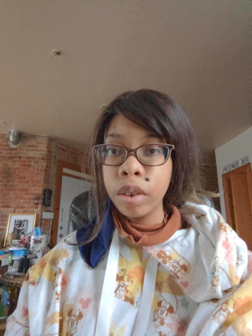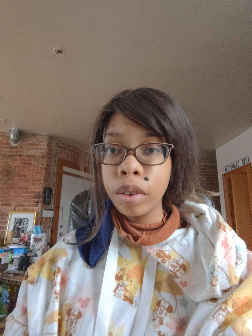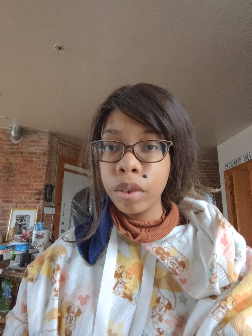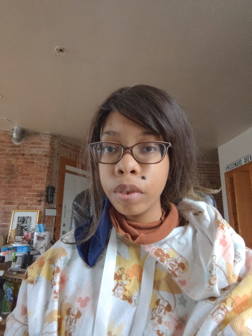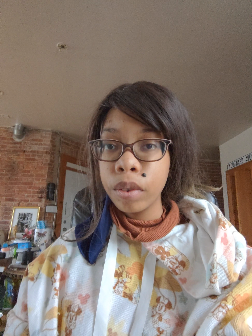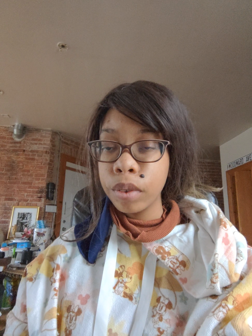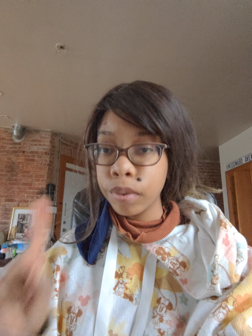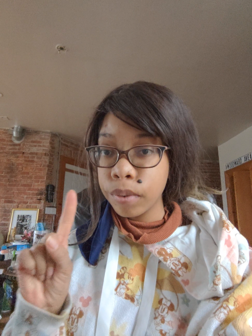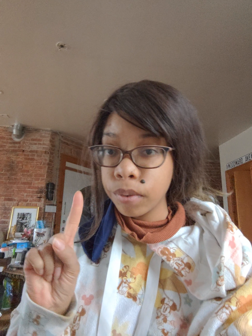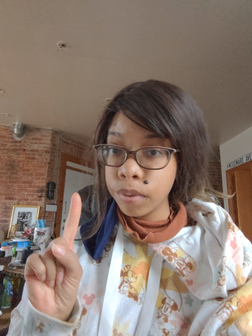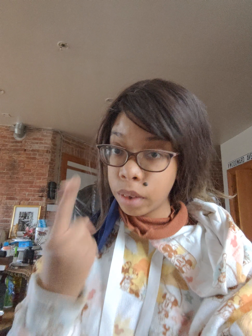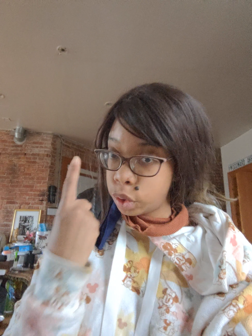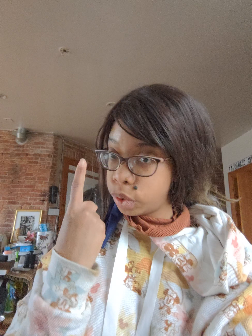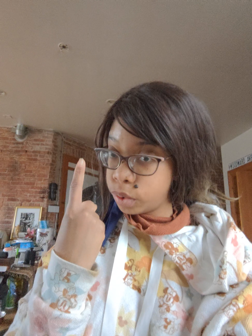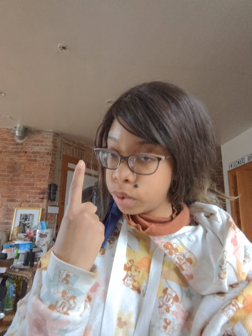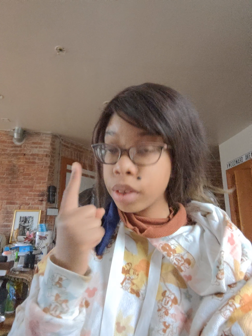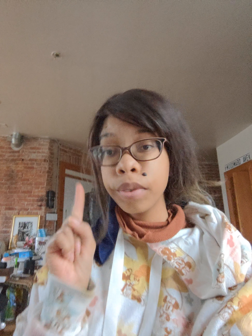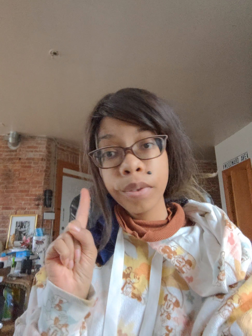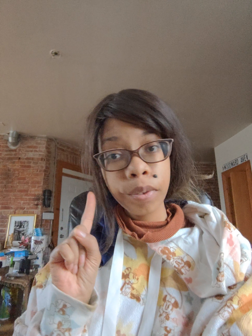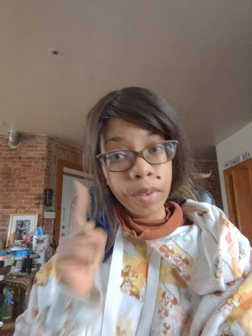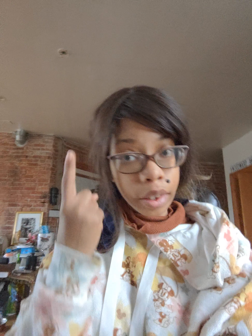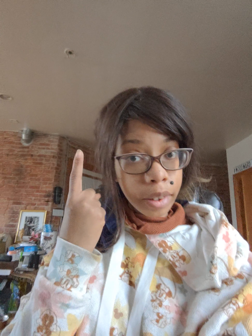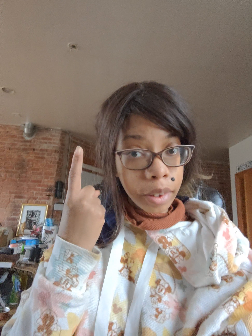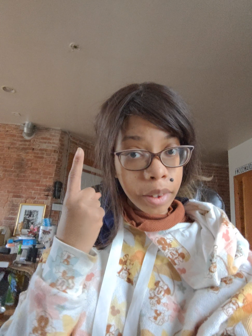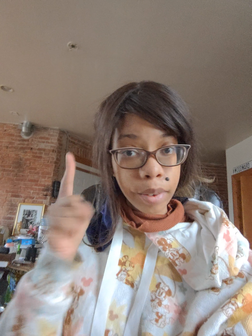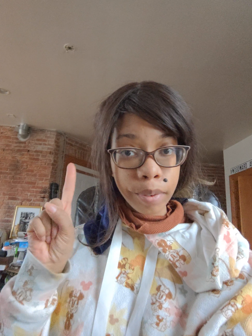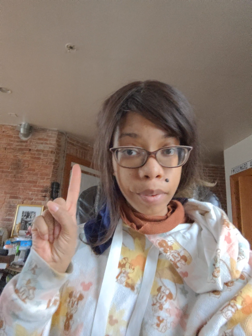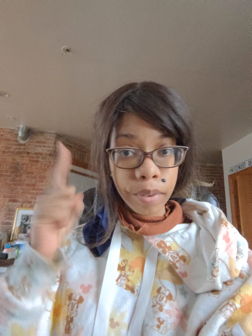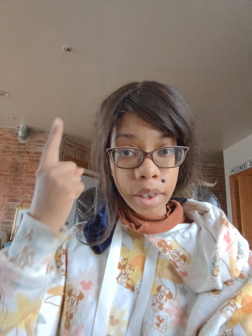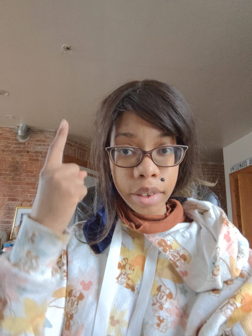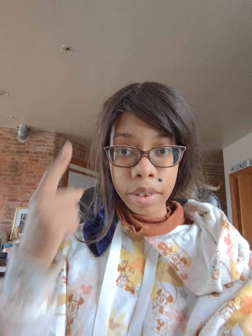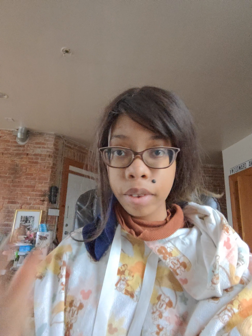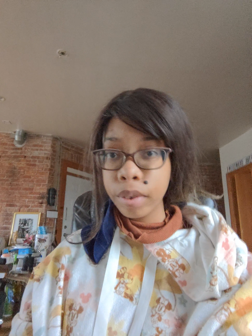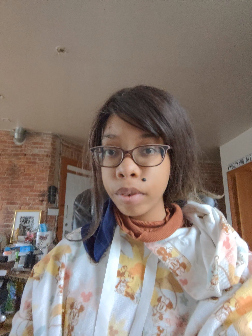first